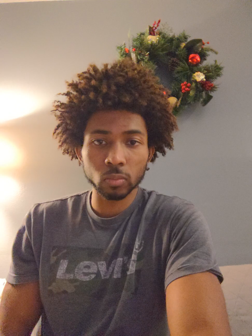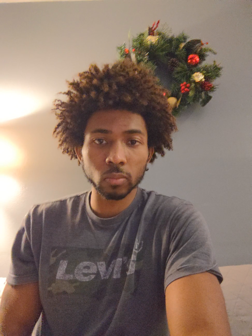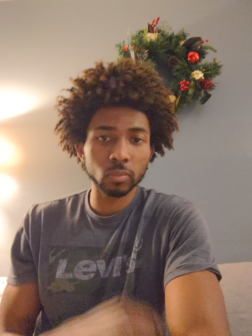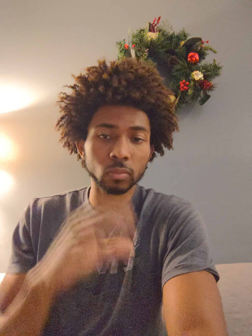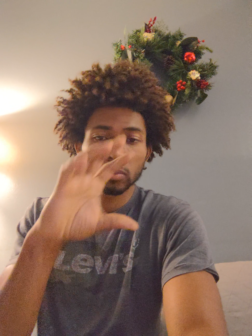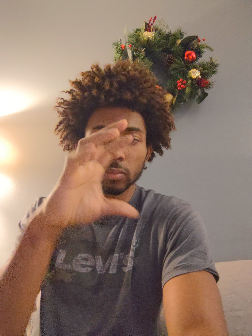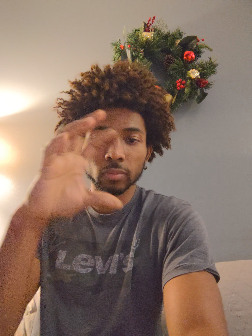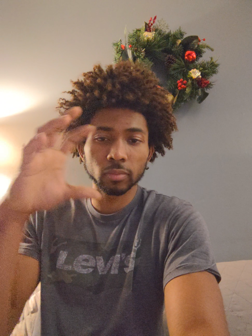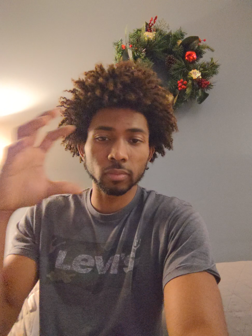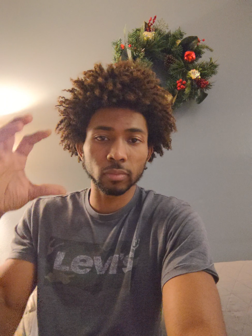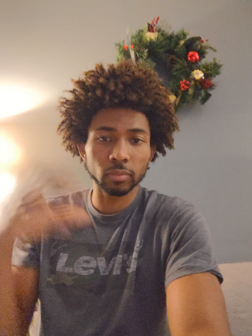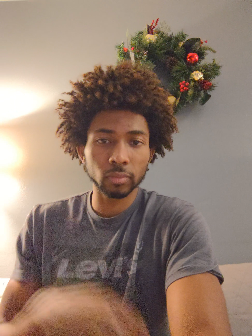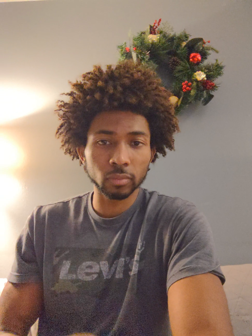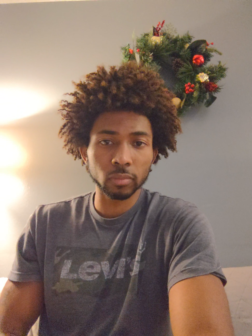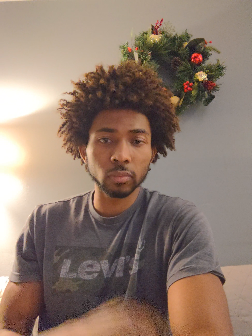cloud